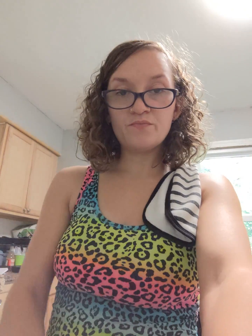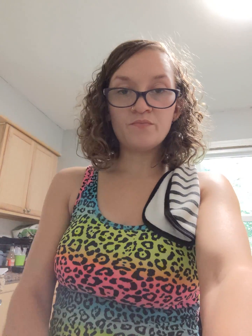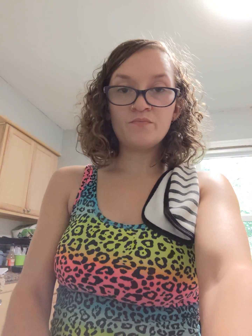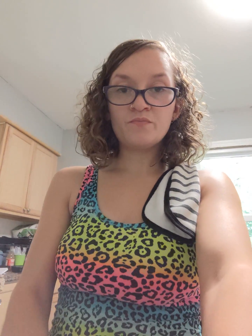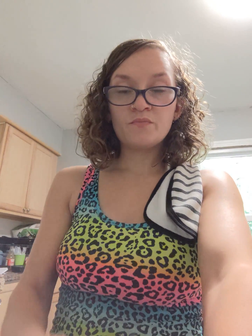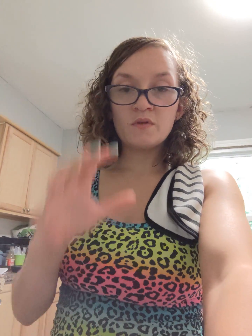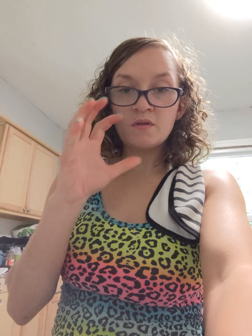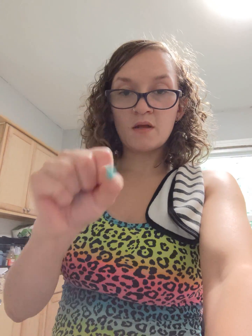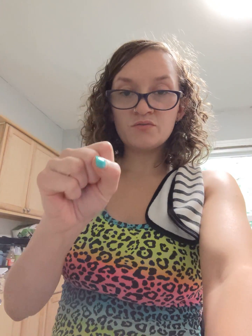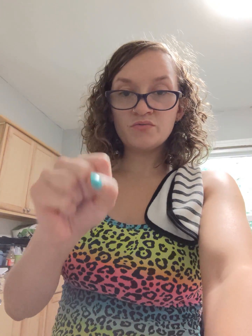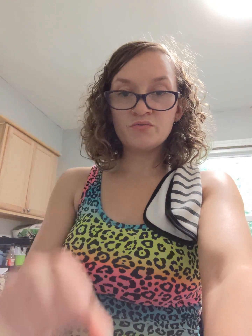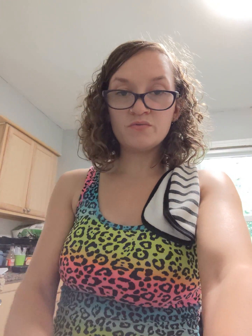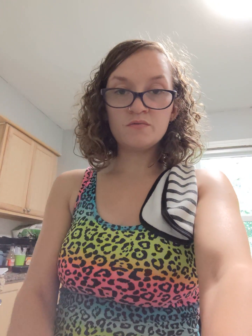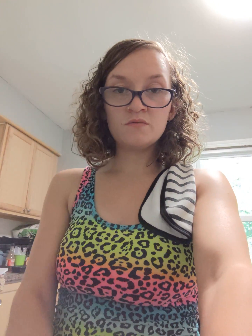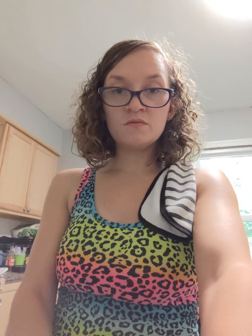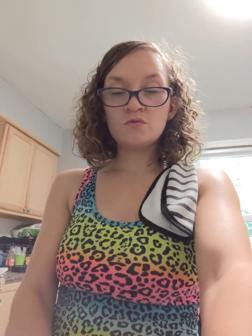catch